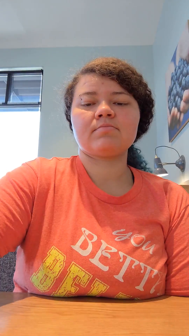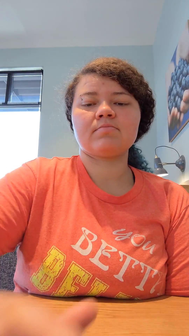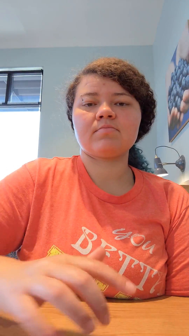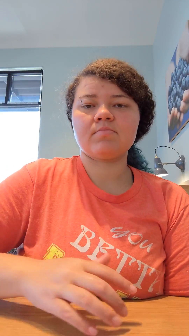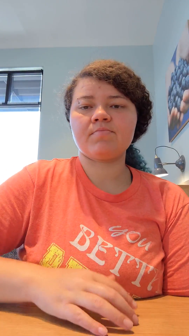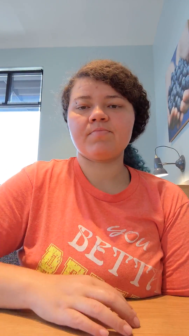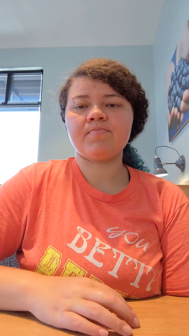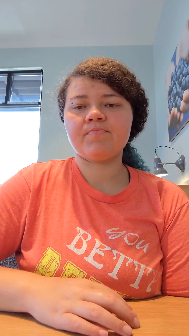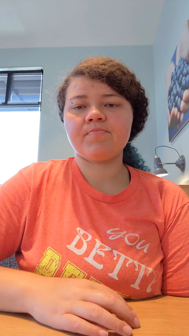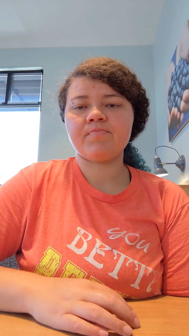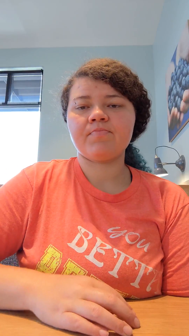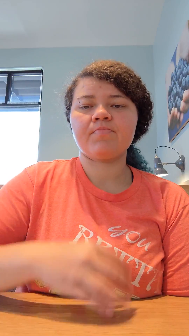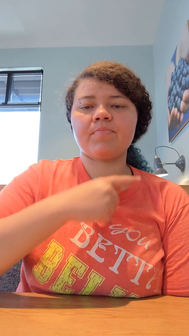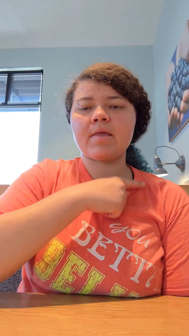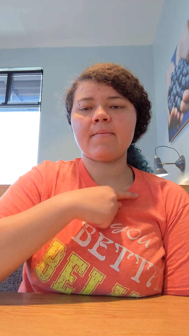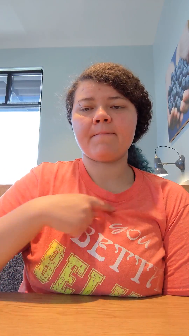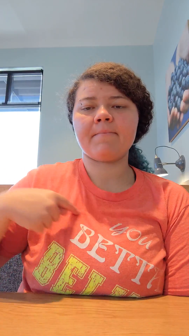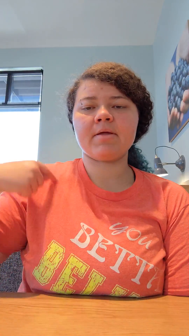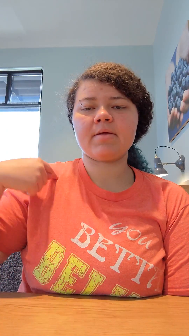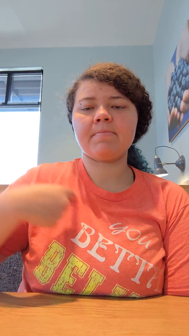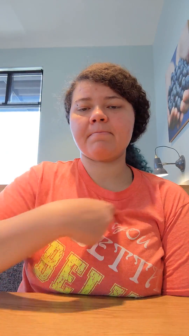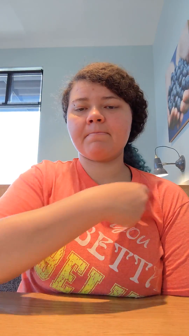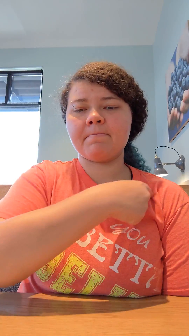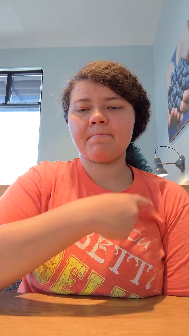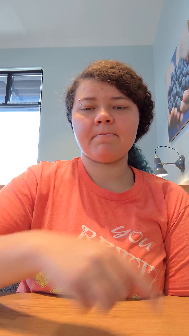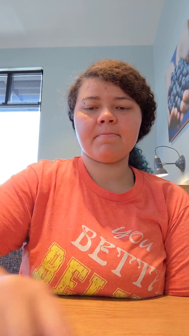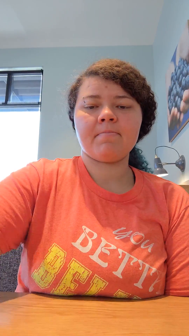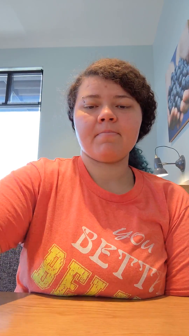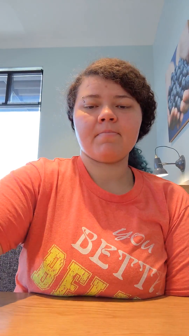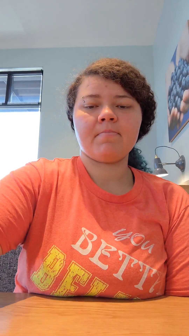bib